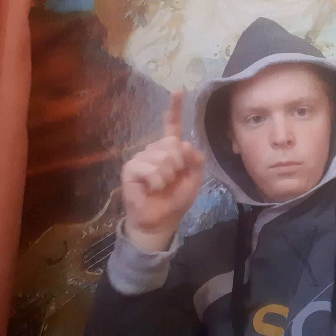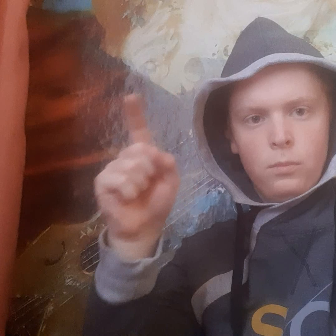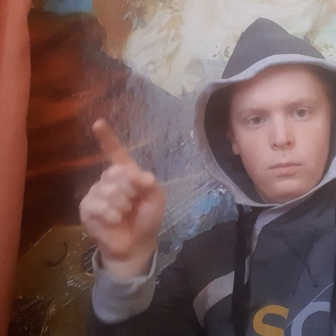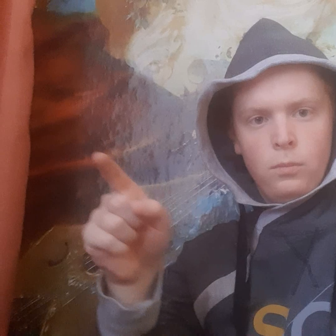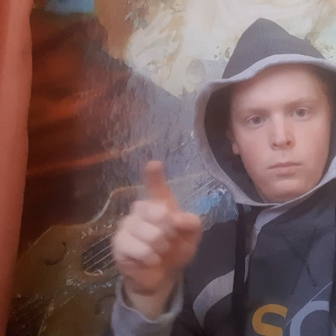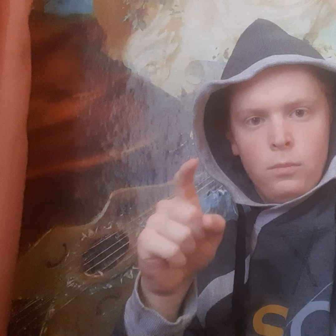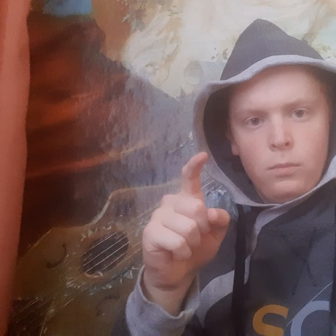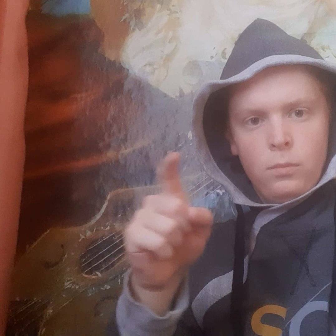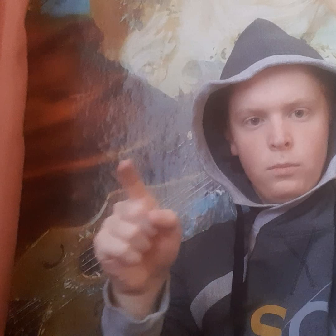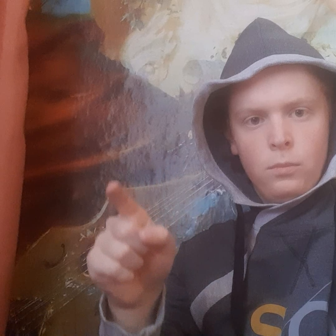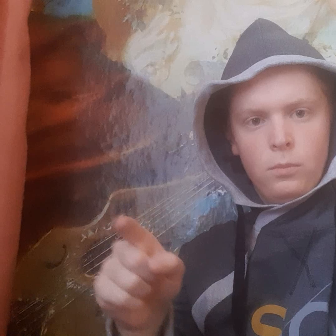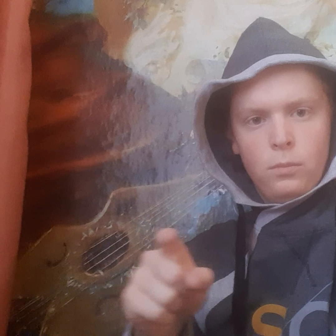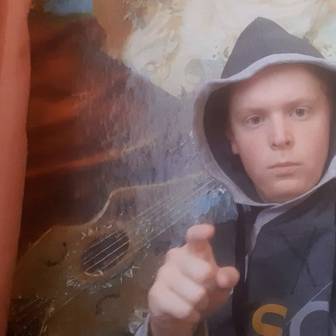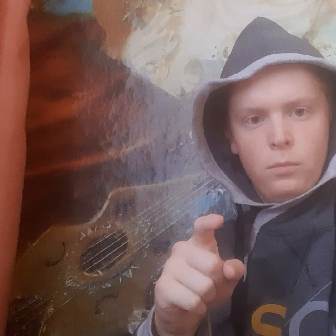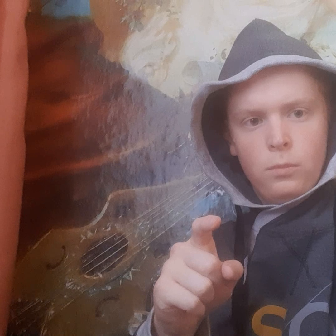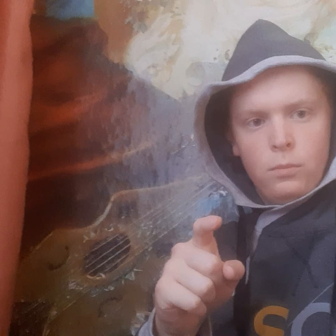З